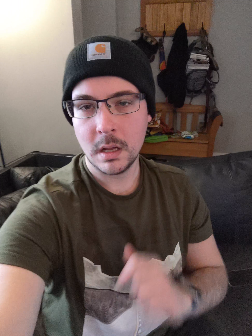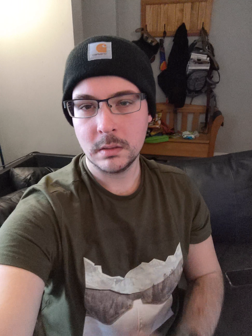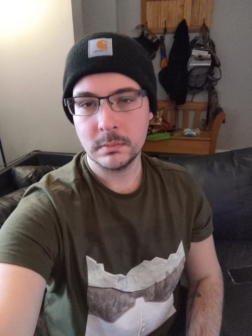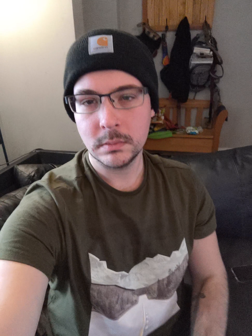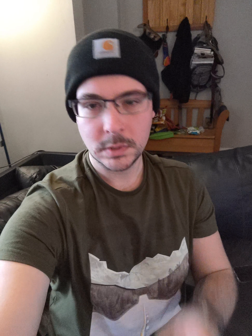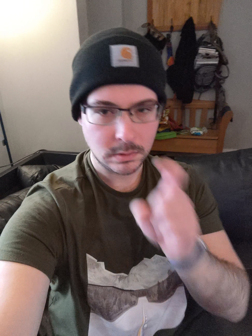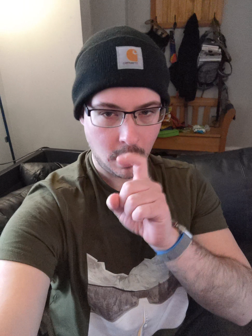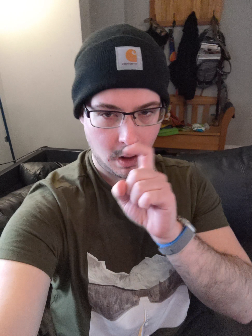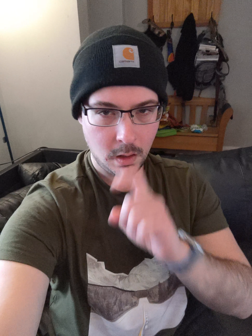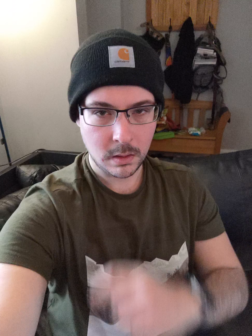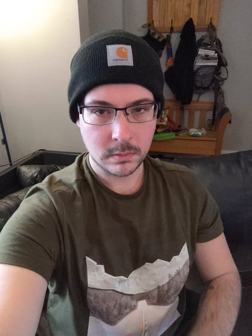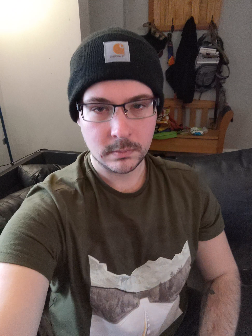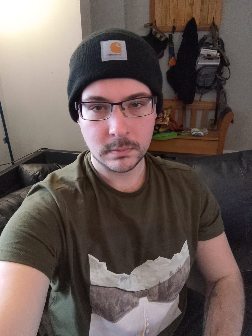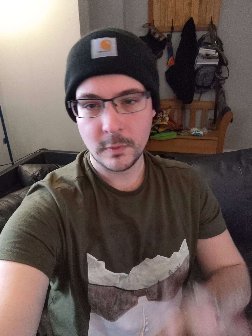doll